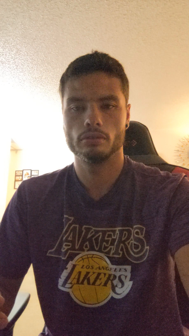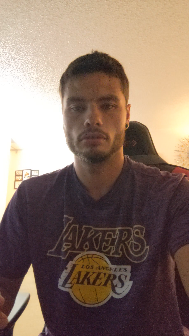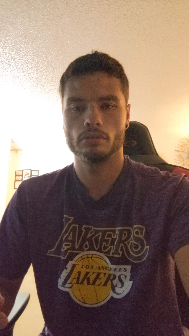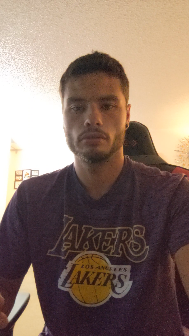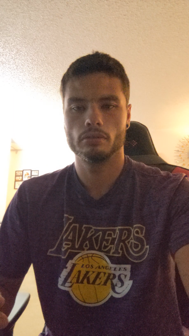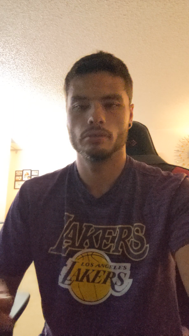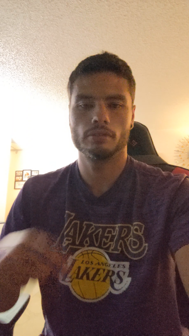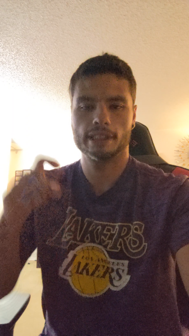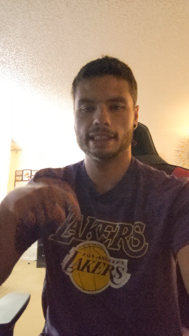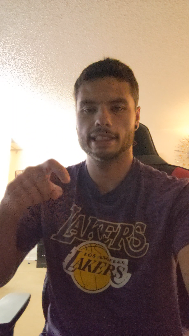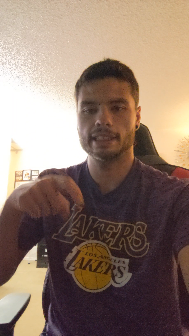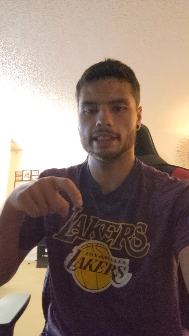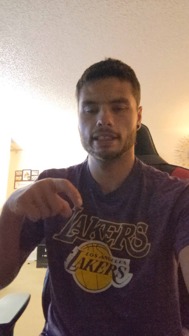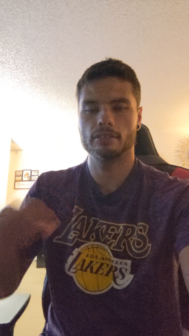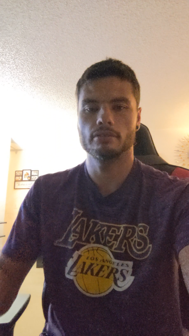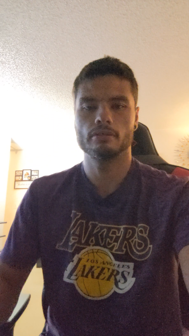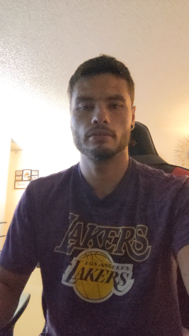need